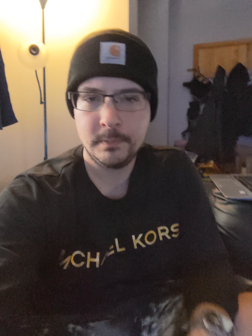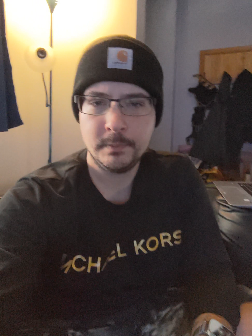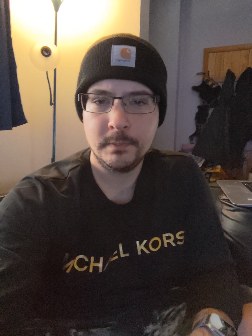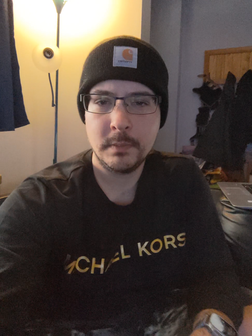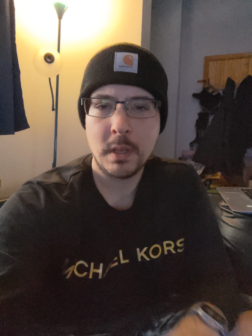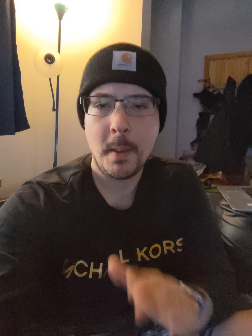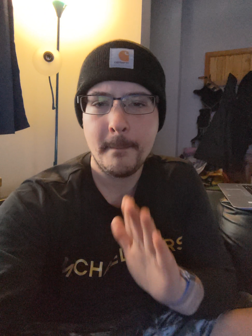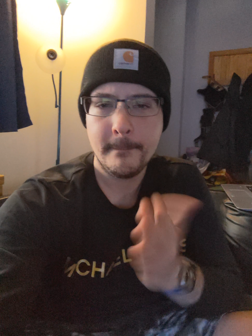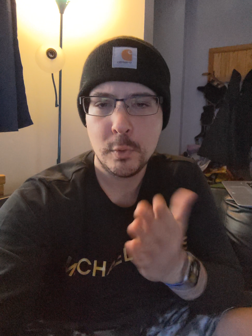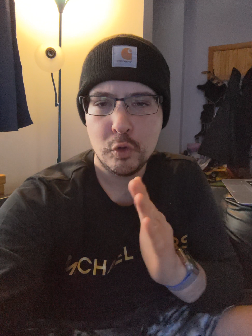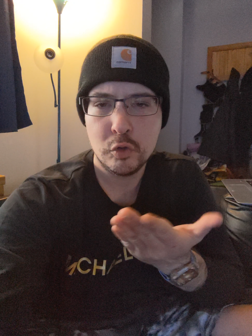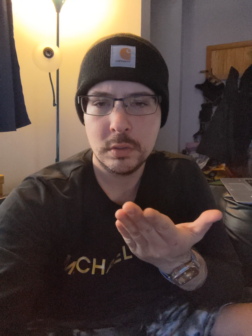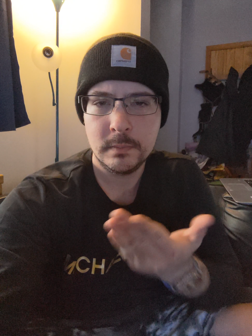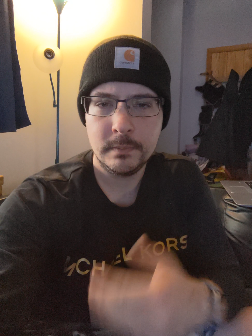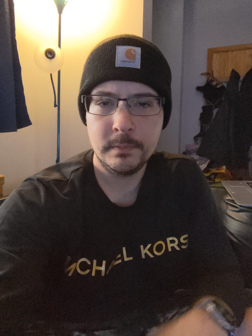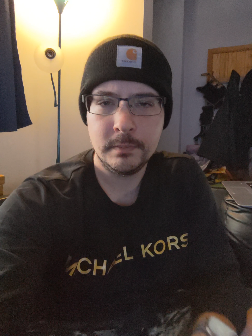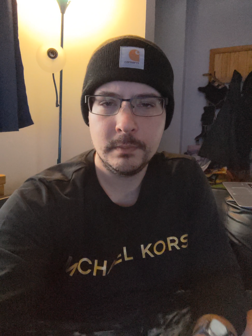book